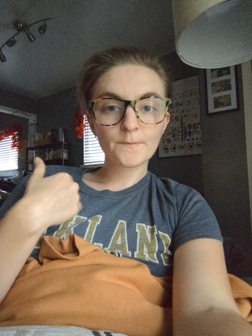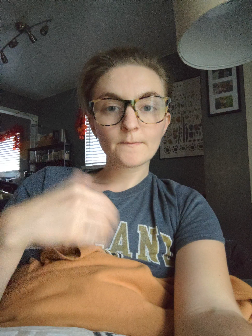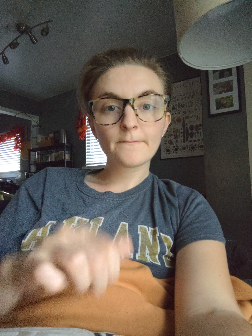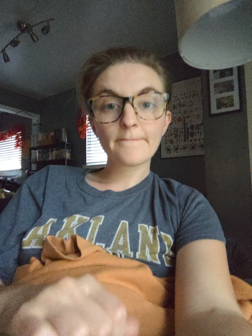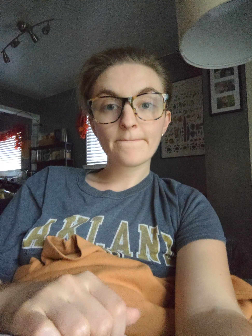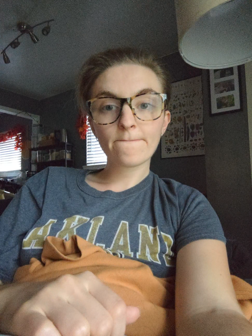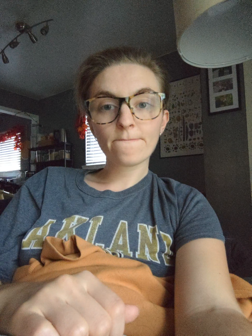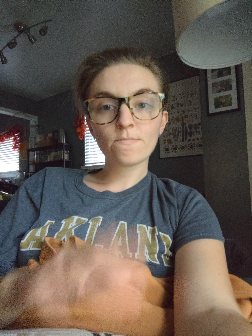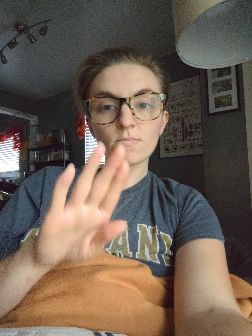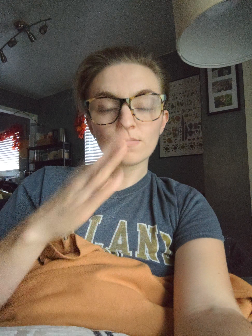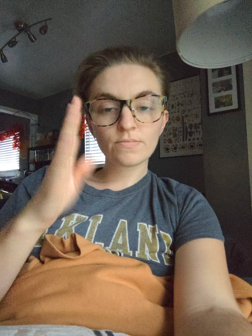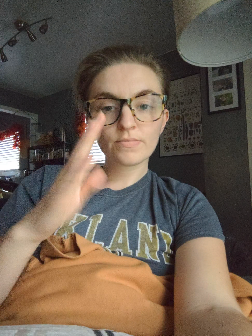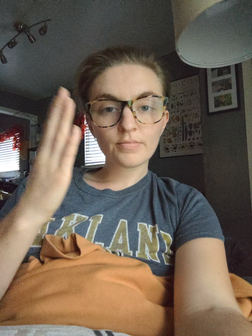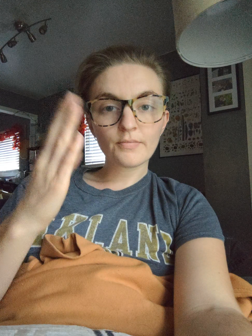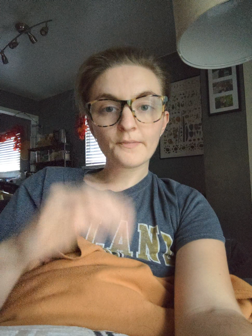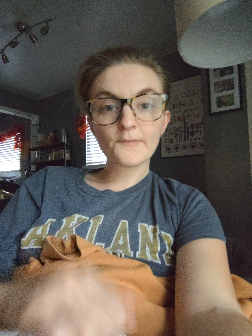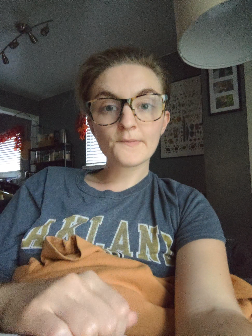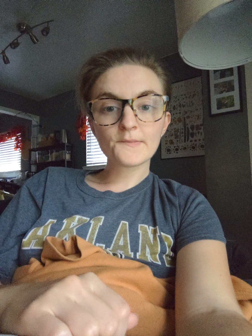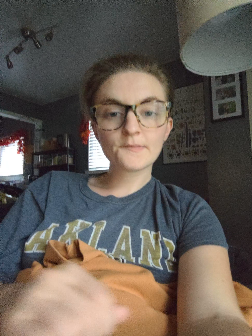door